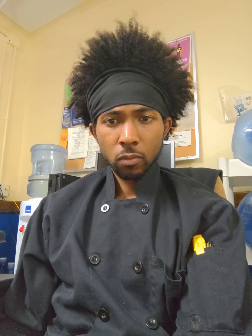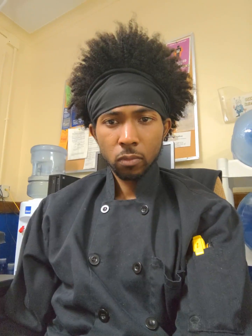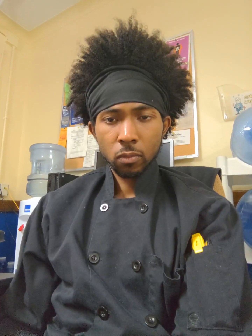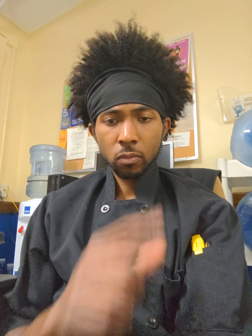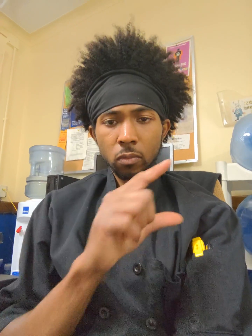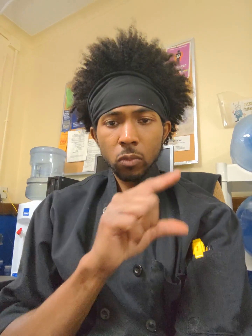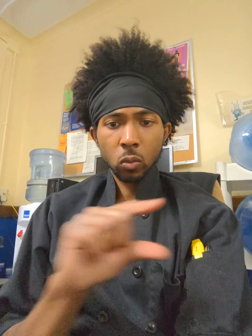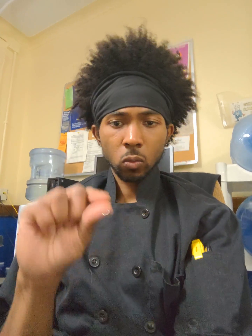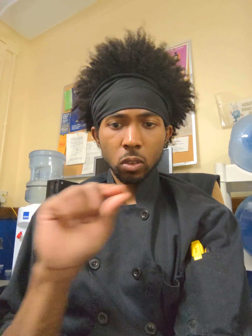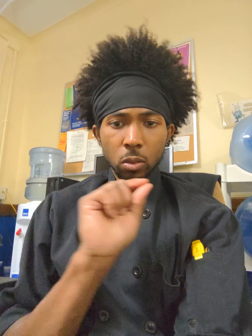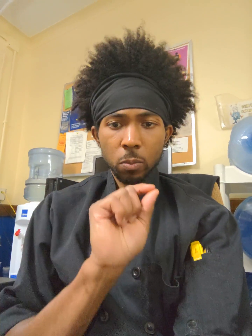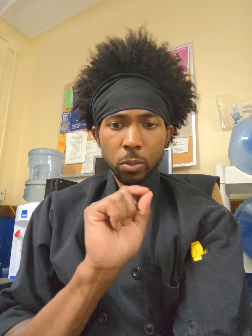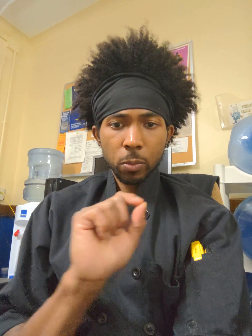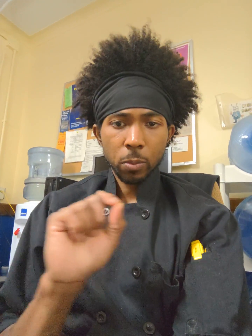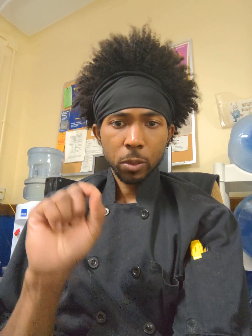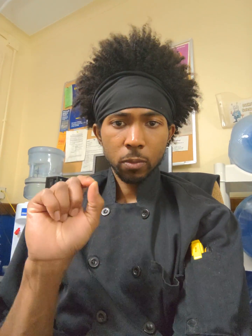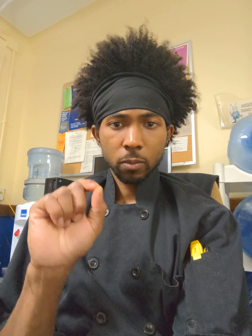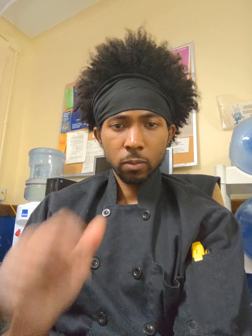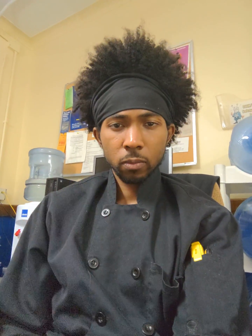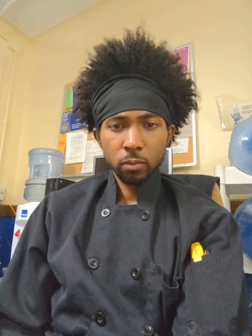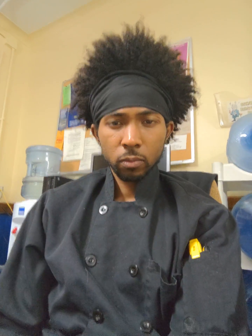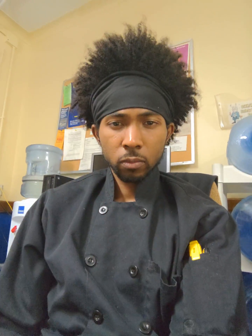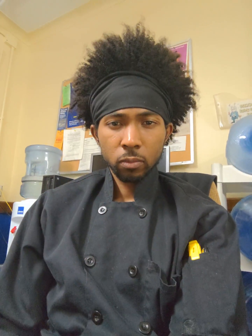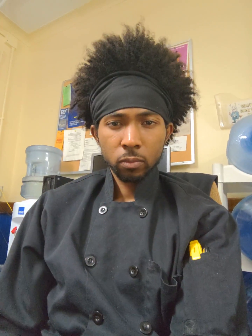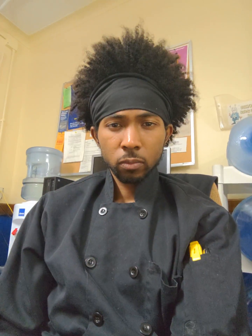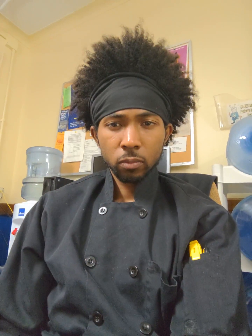peas